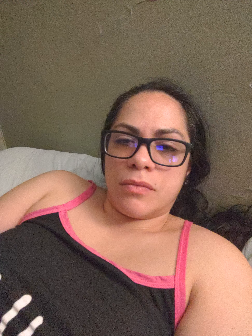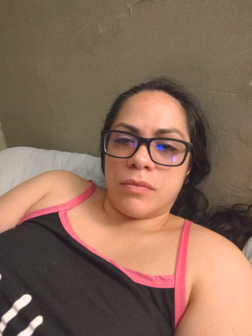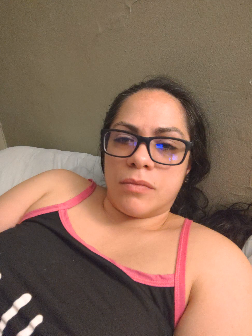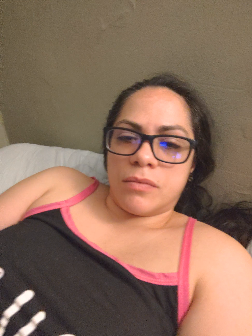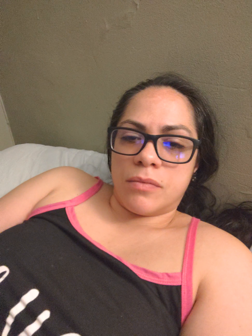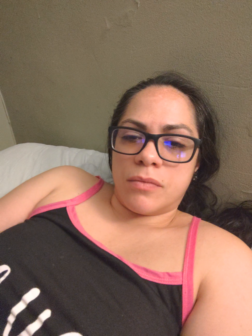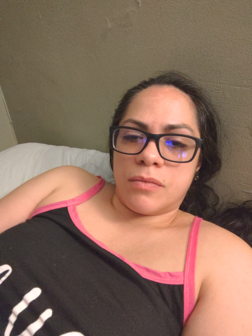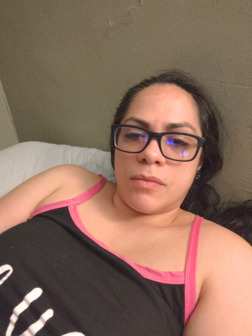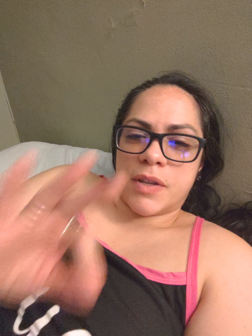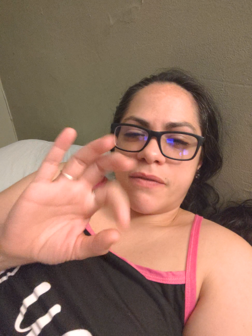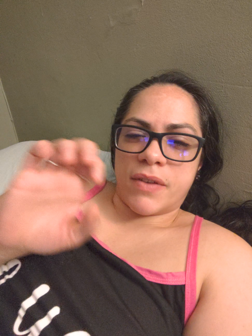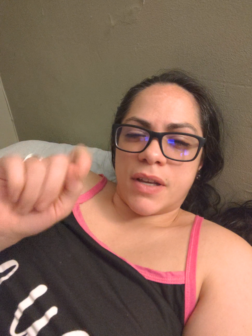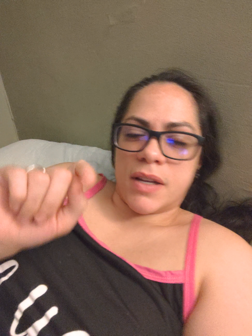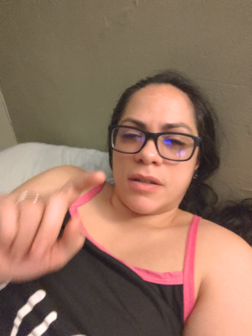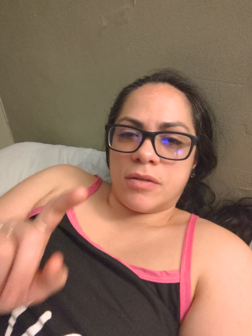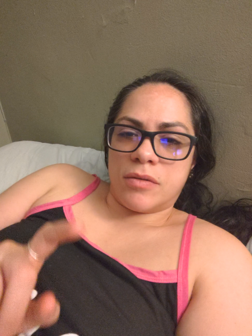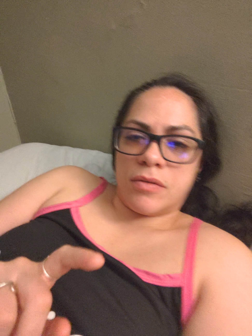feet